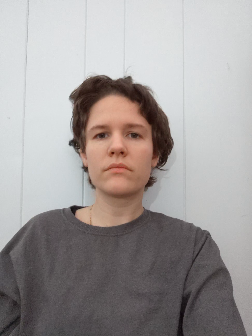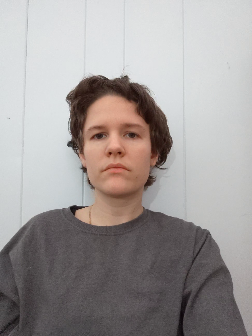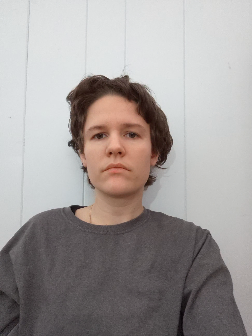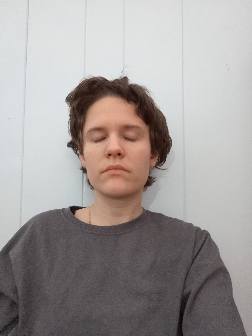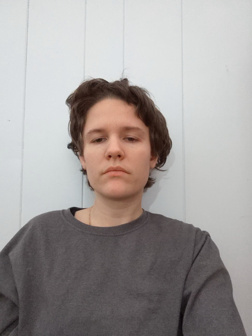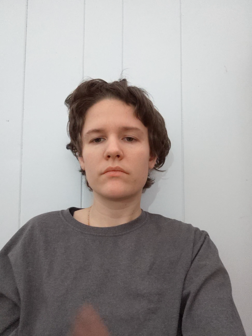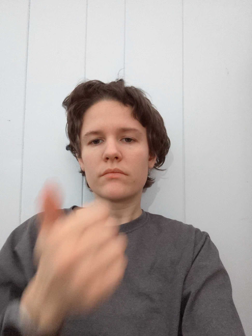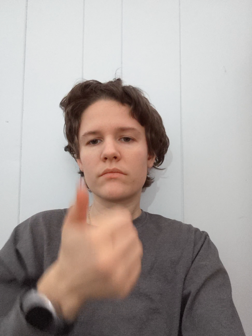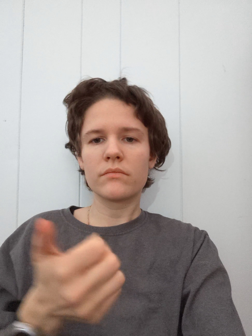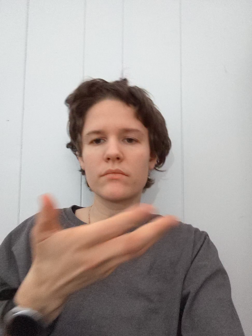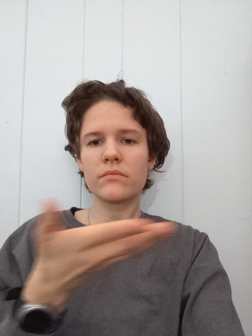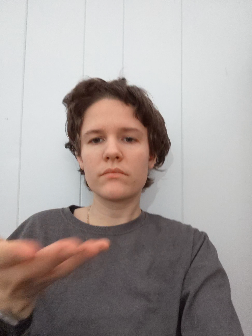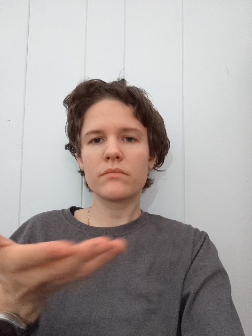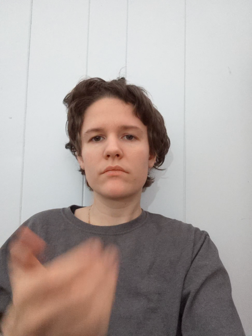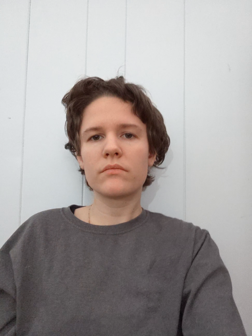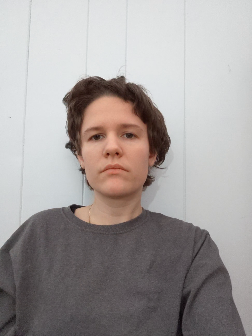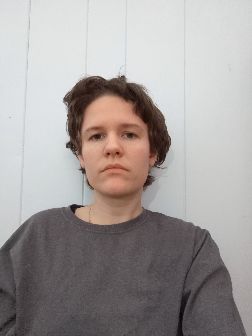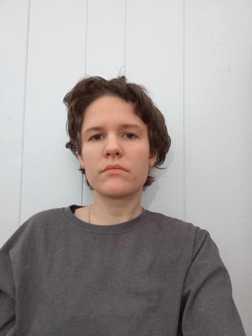every